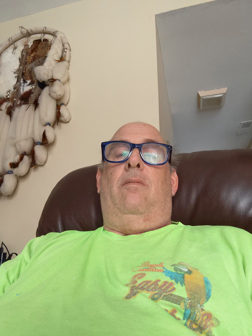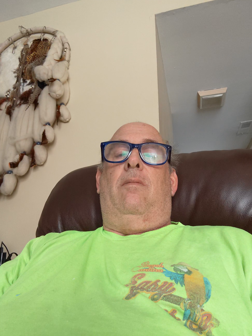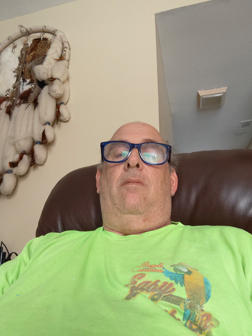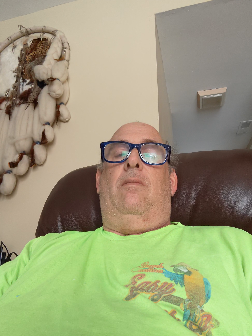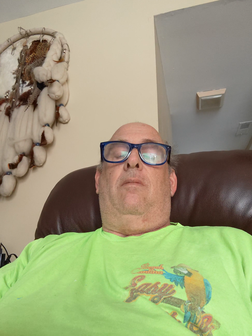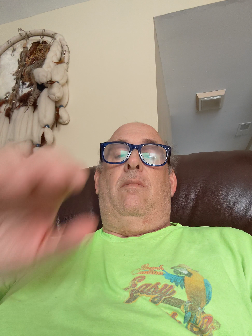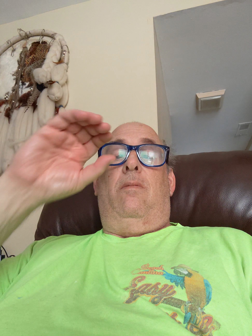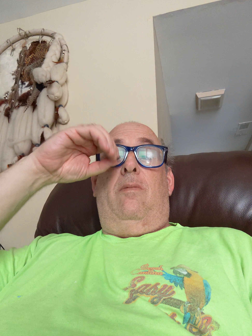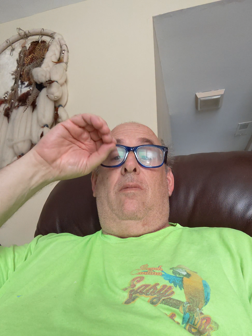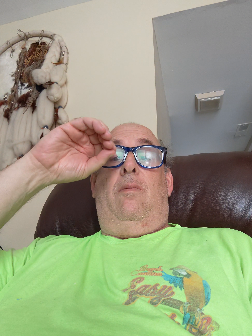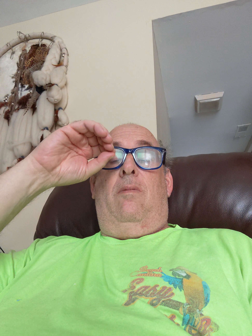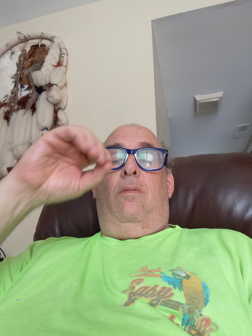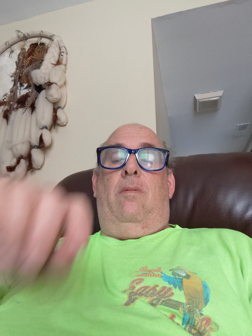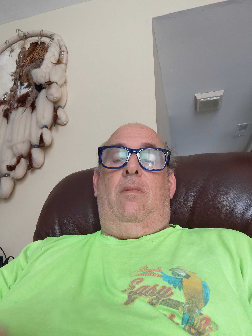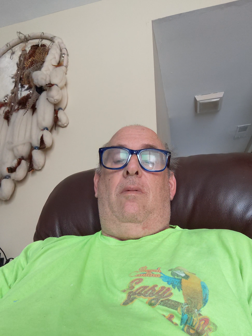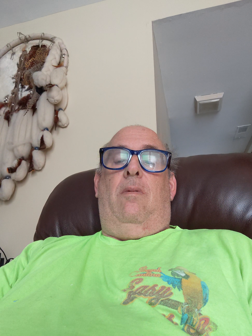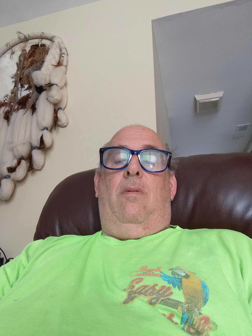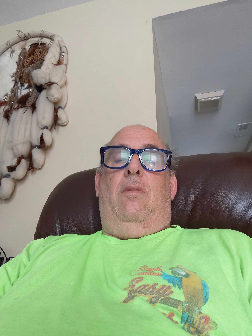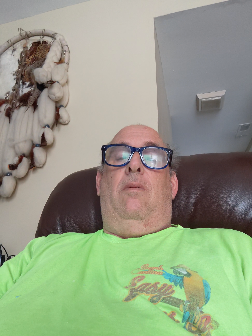owl